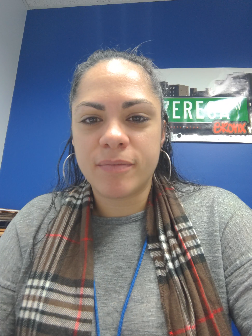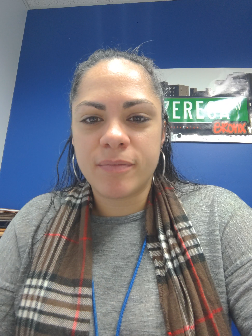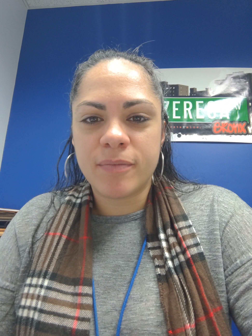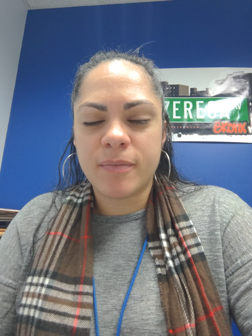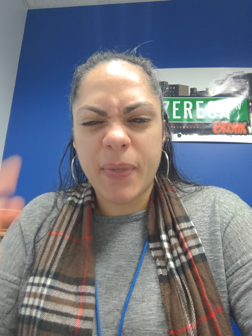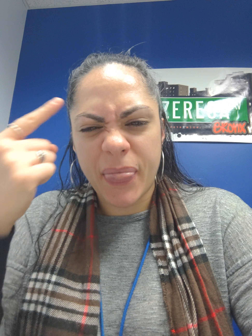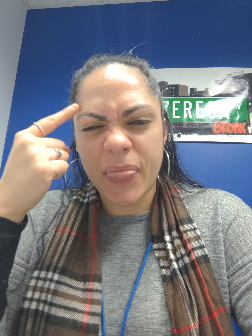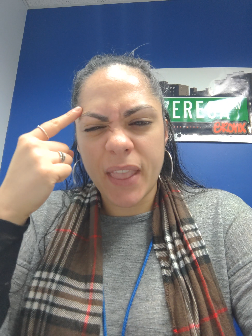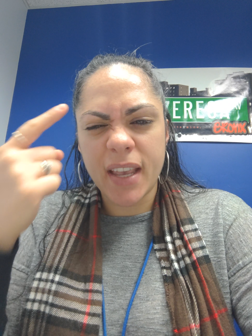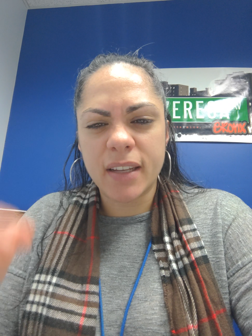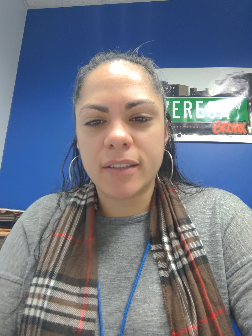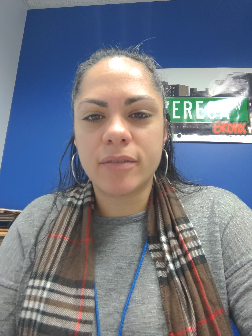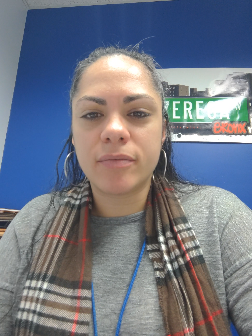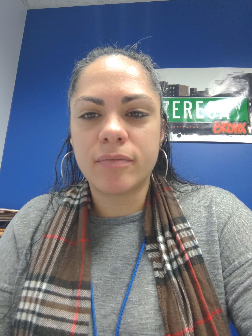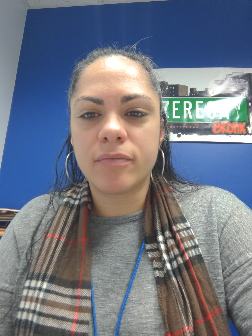think